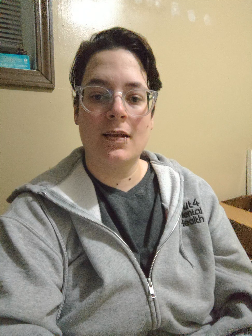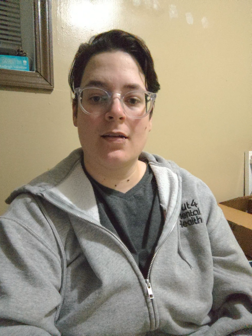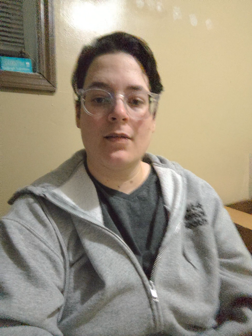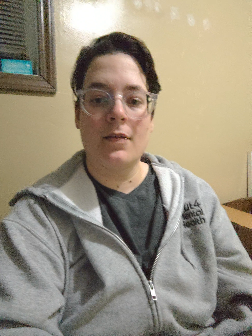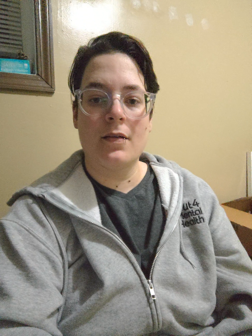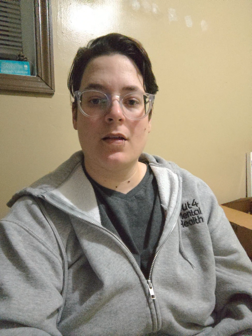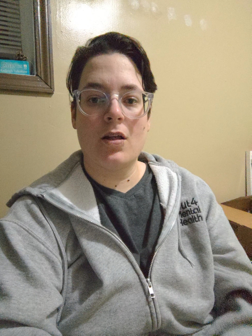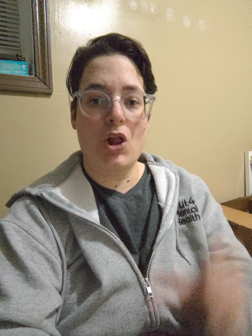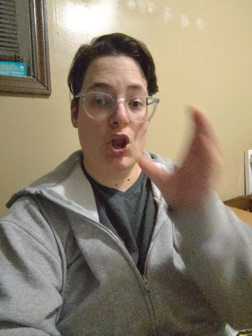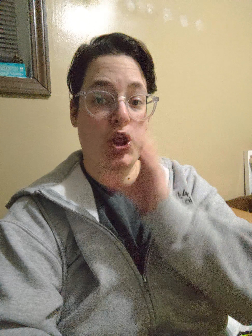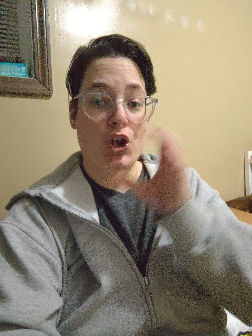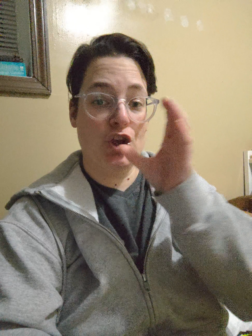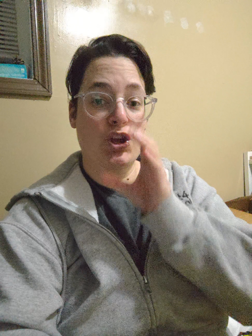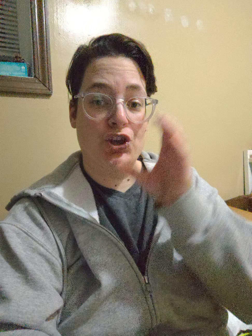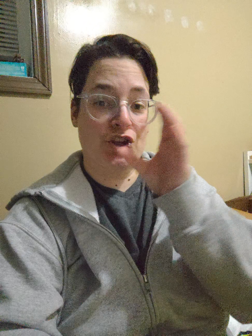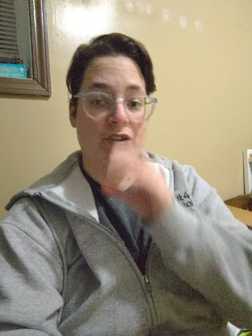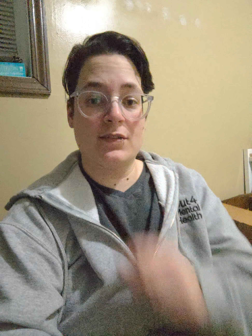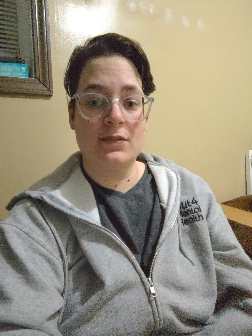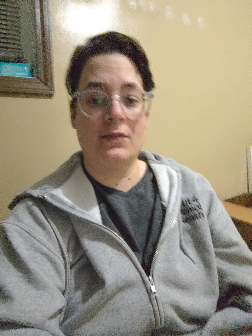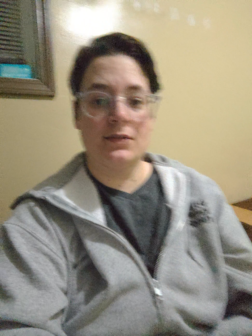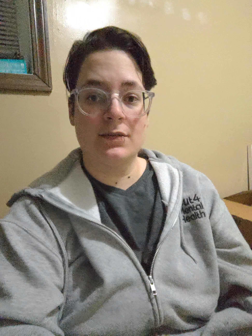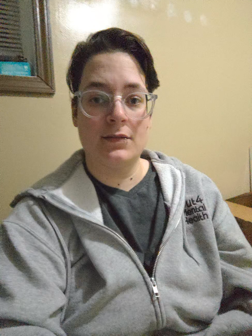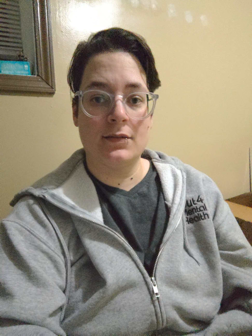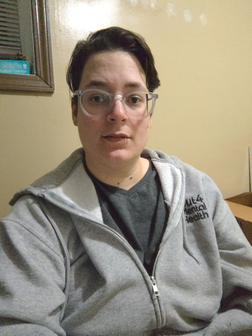look